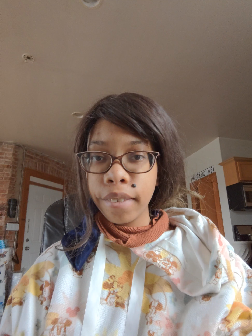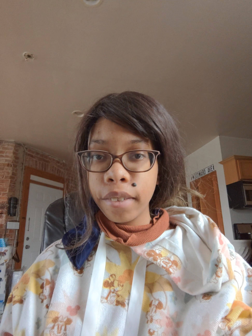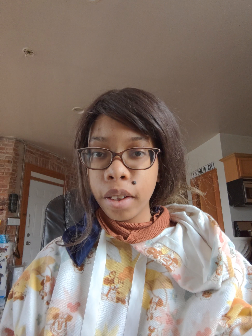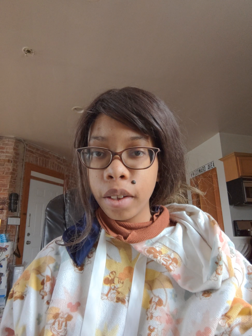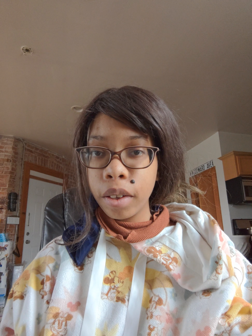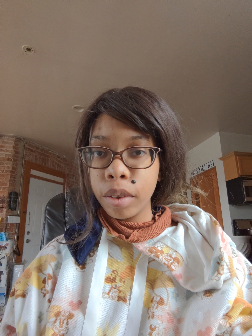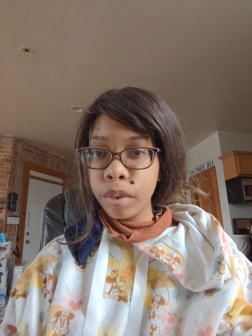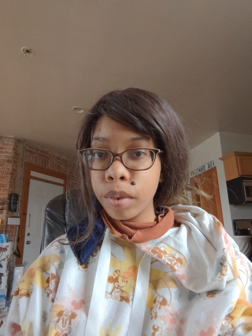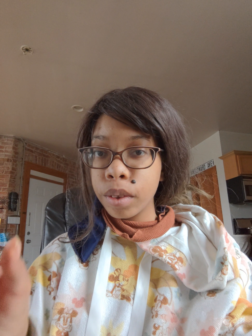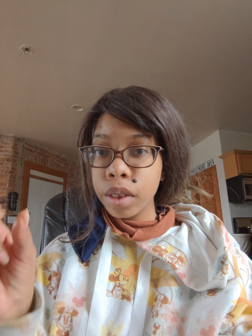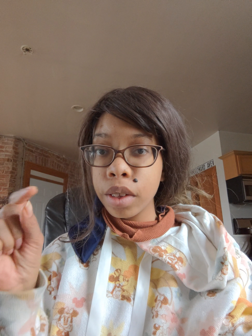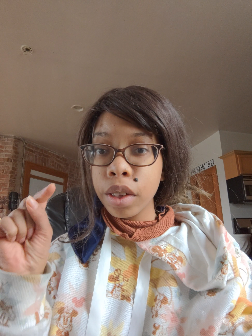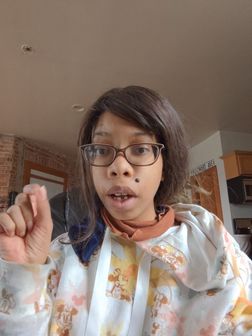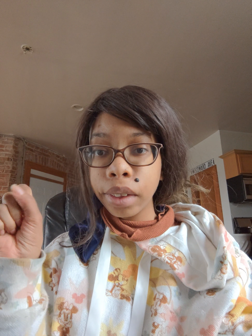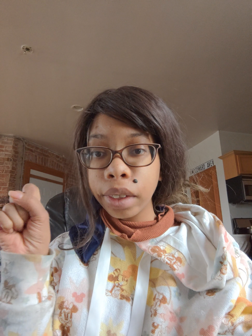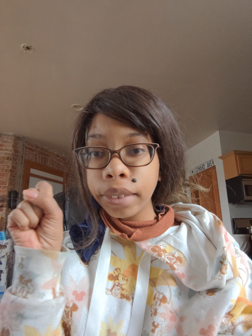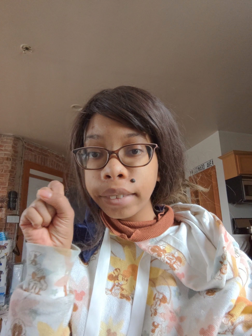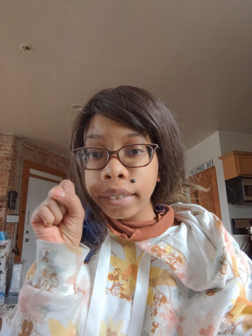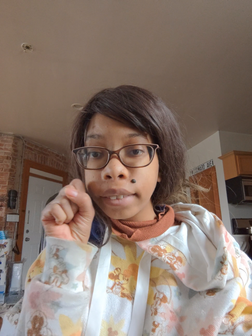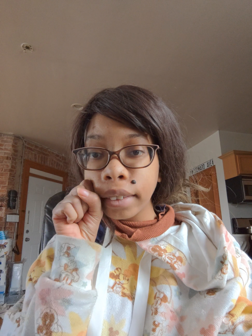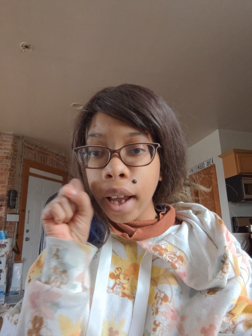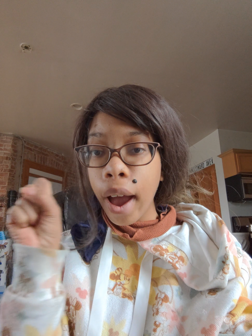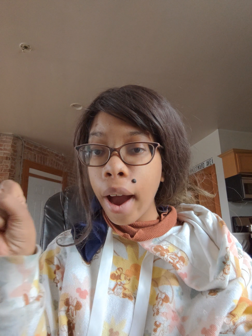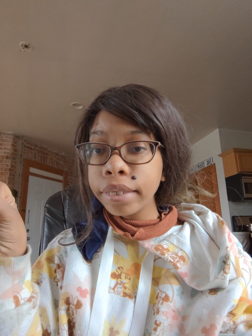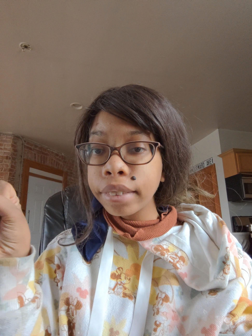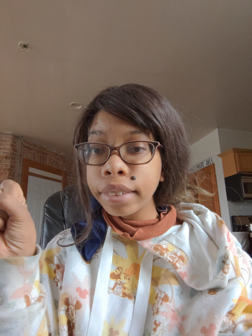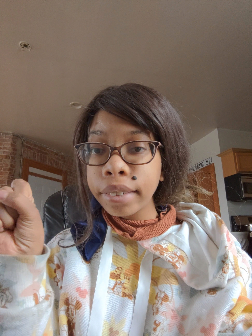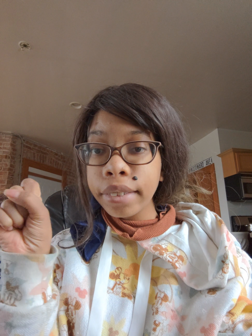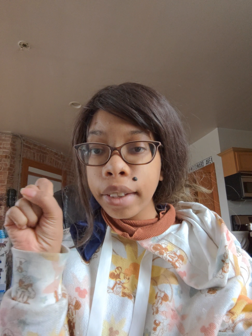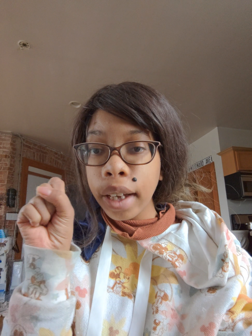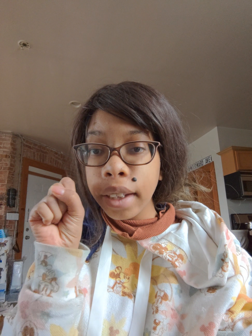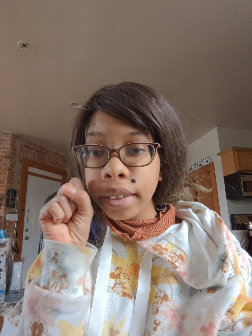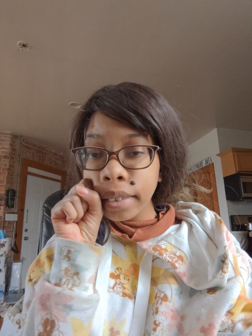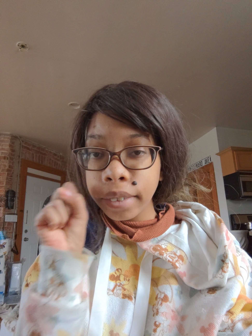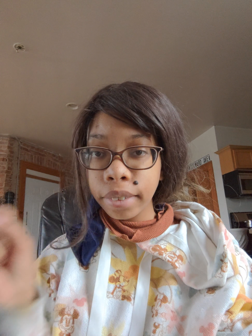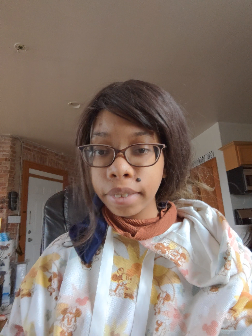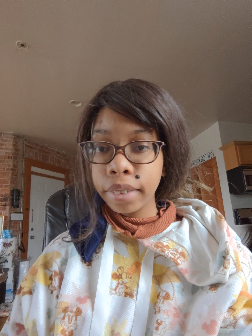carrot